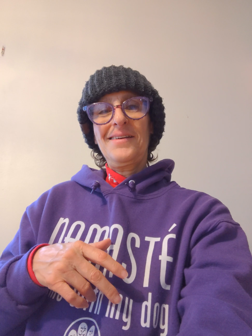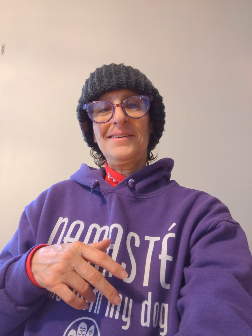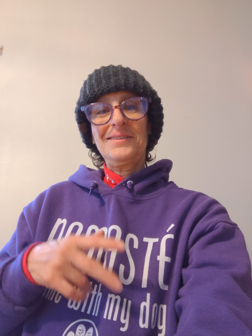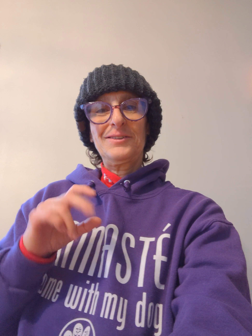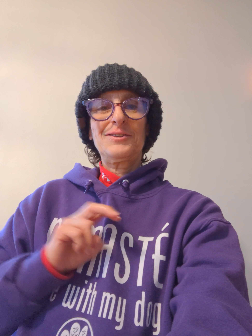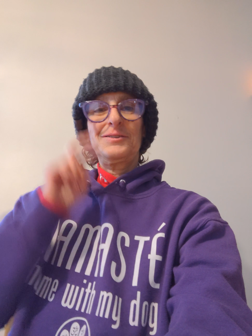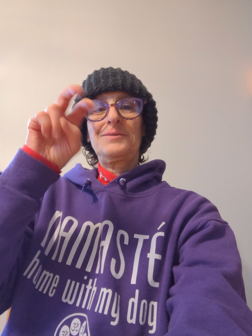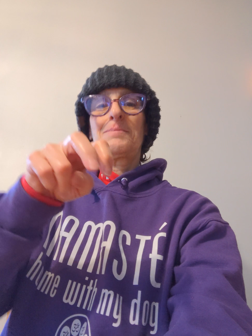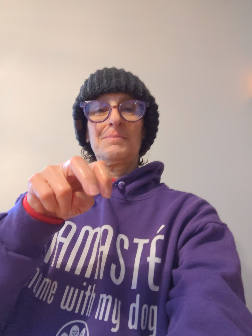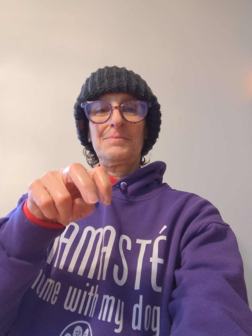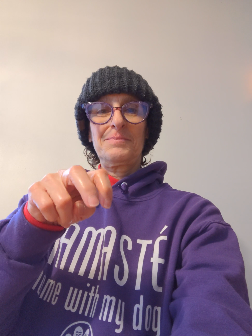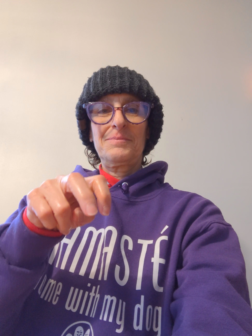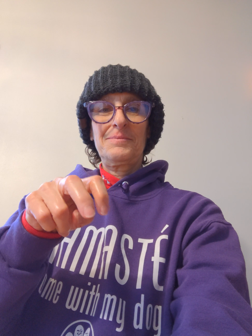jump